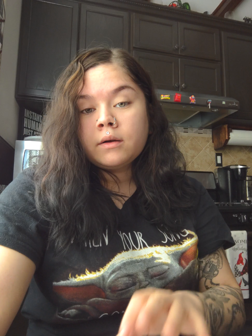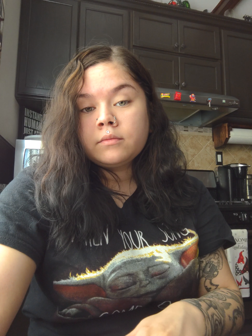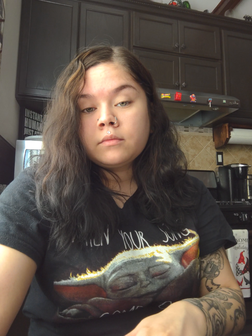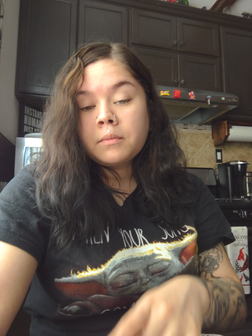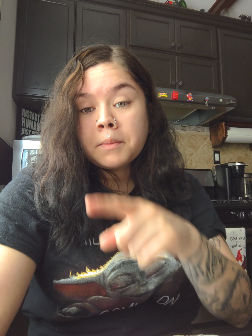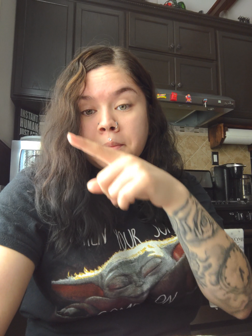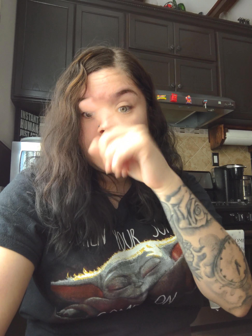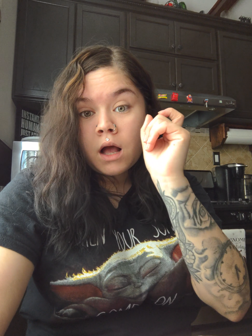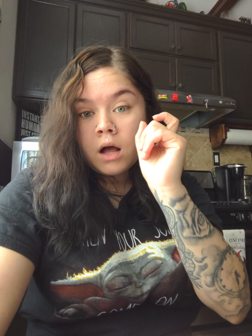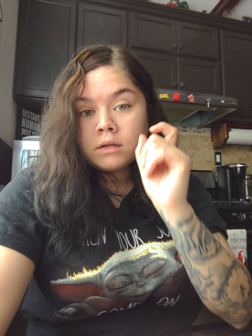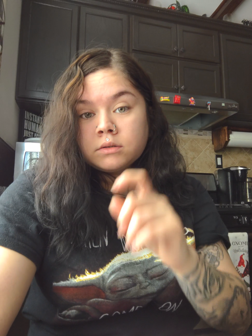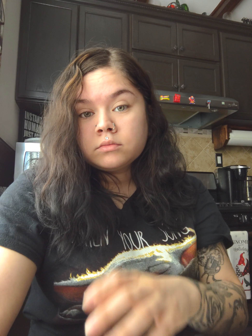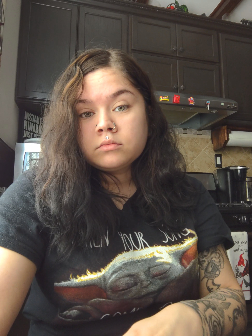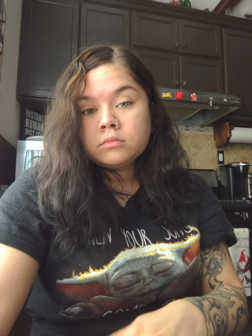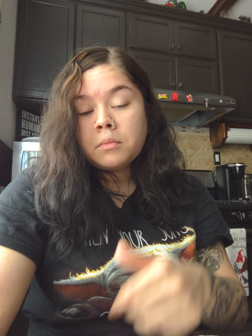because